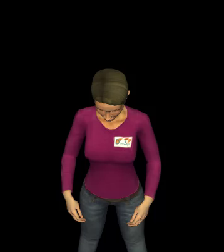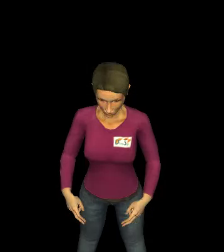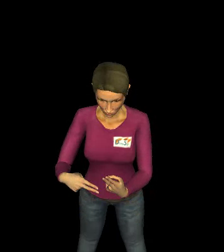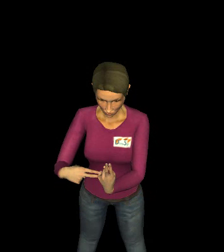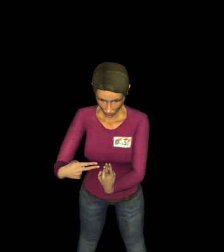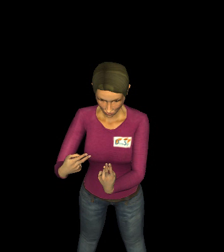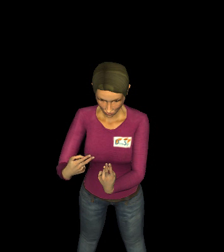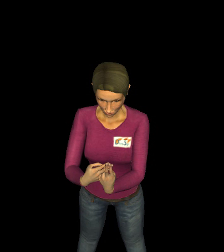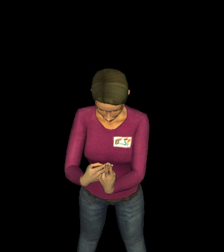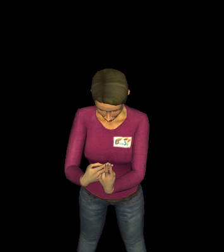يجيب